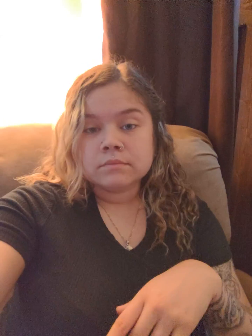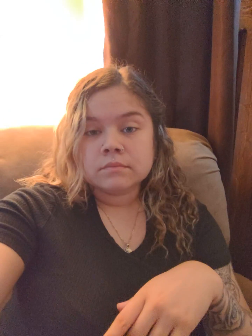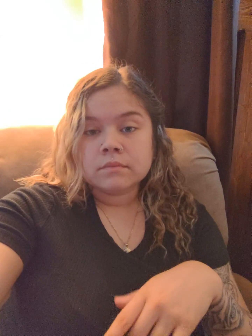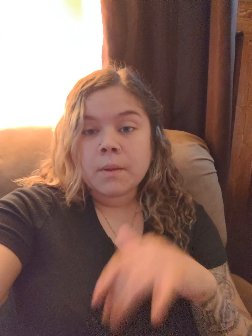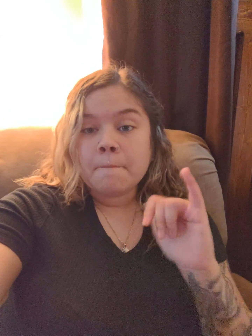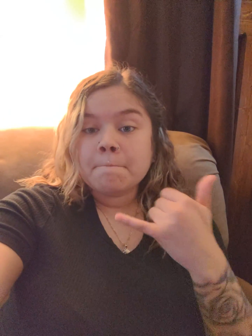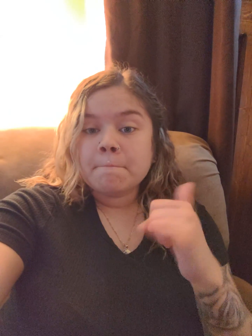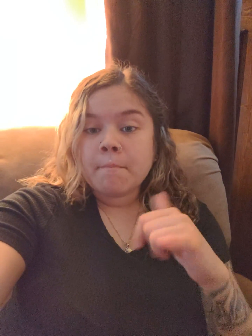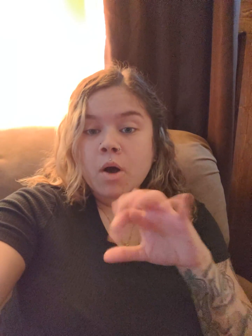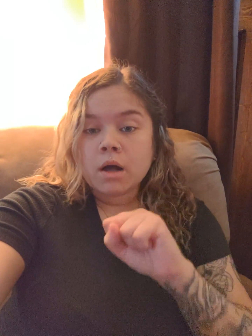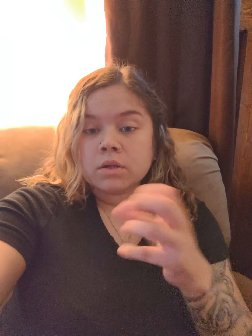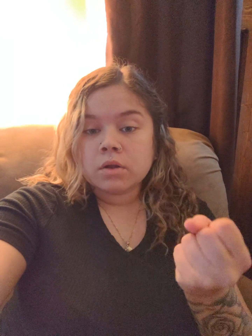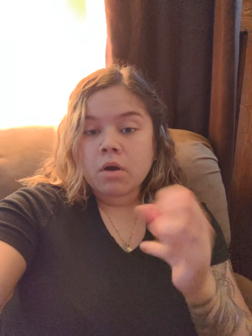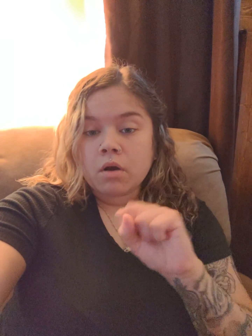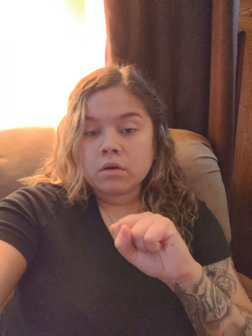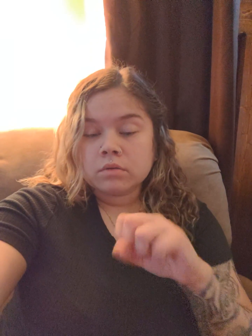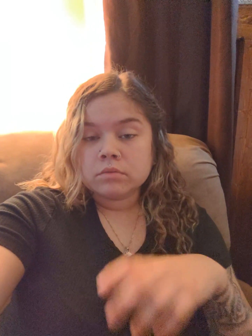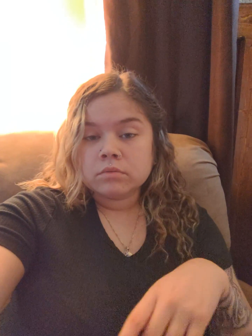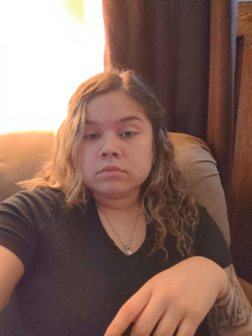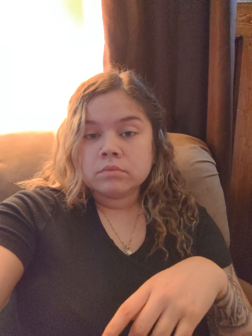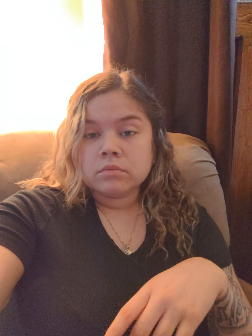play dough